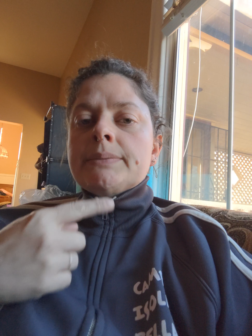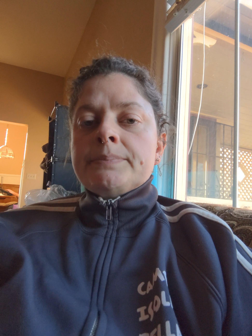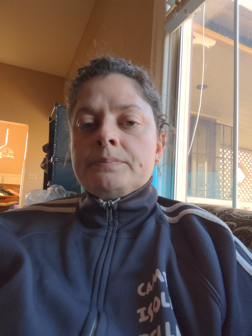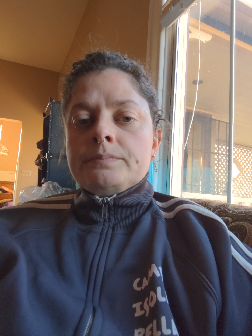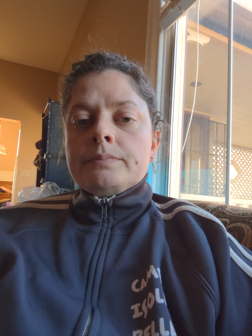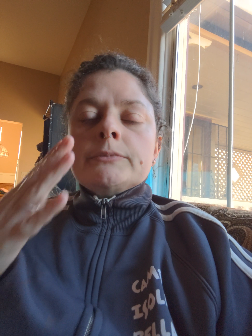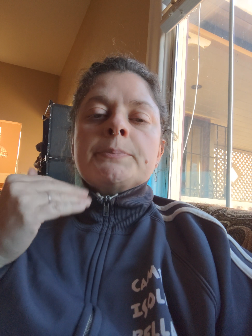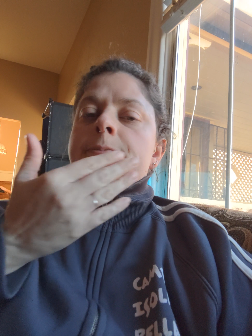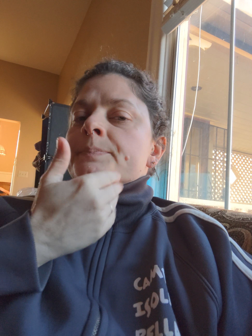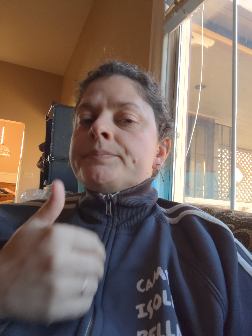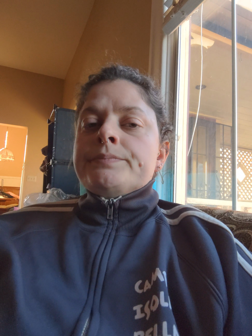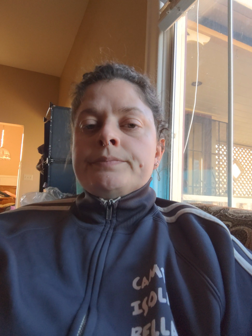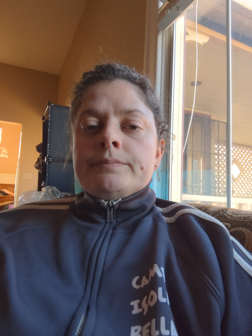napkin